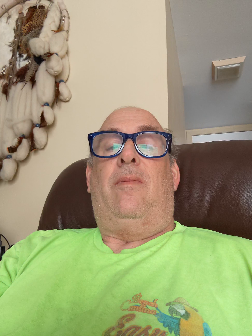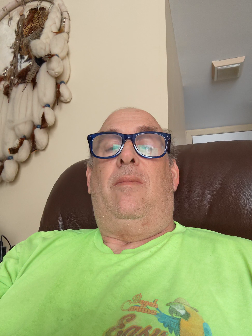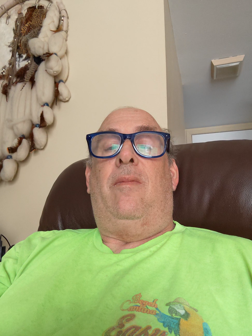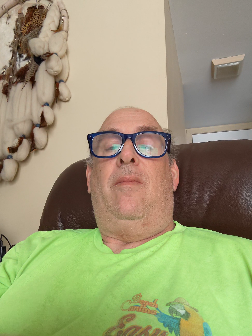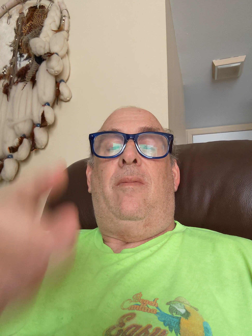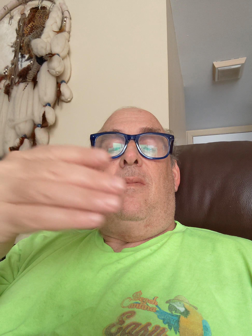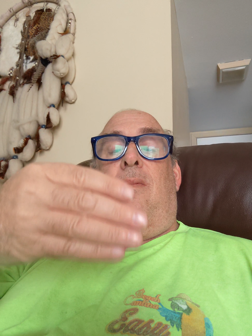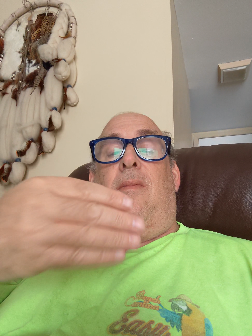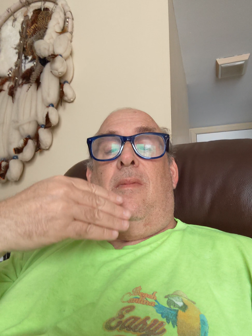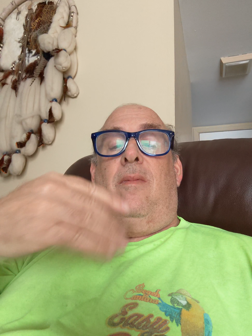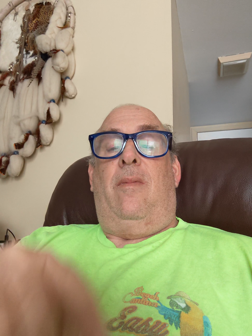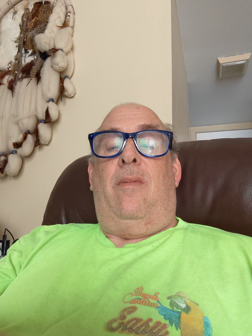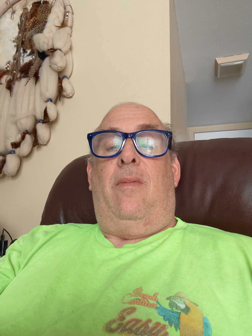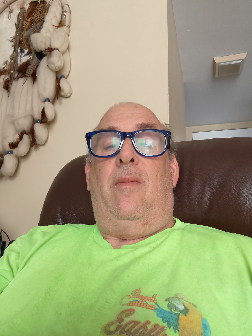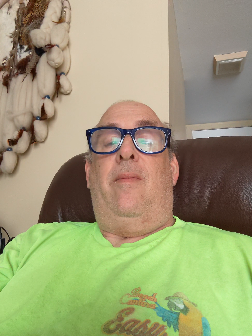before